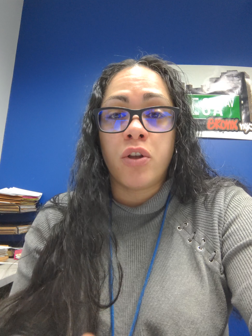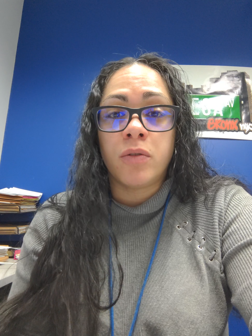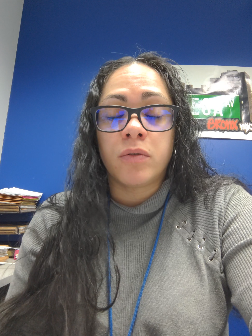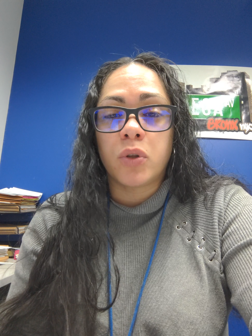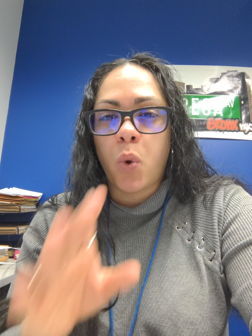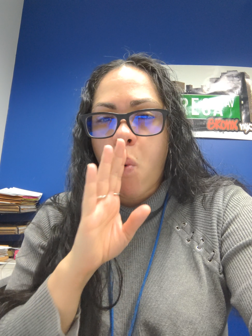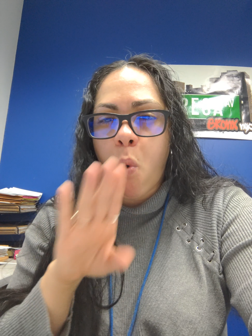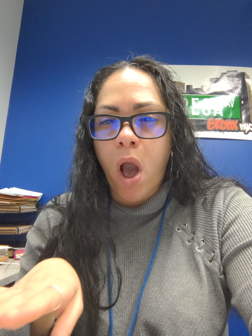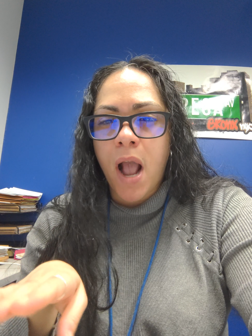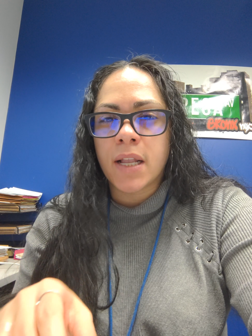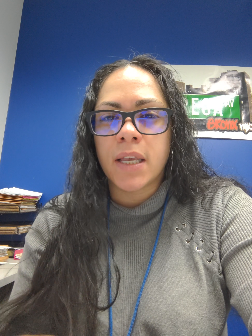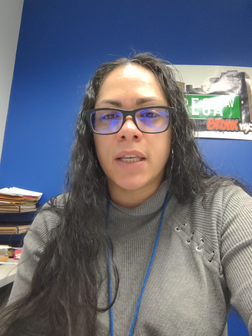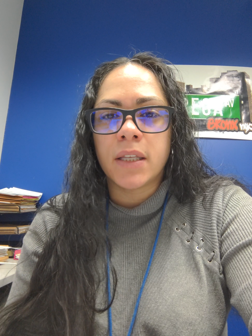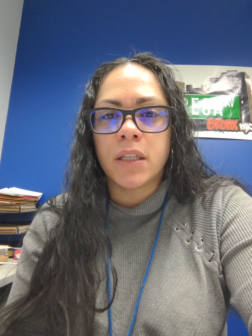quiet